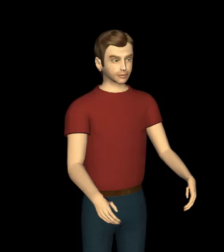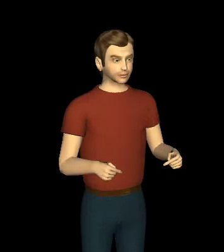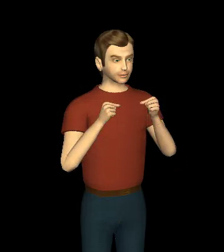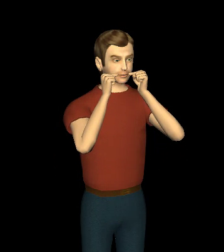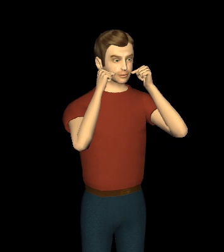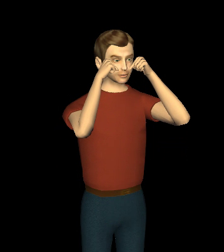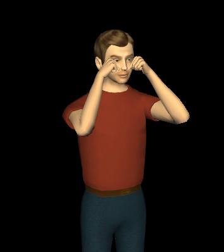يبتسم